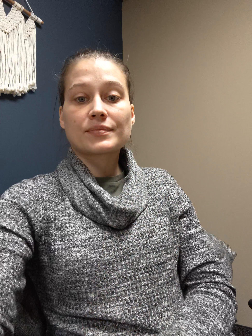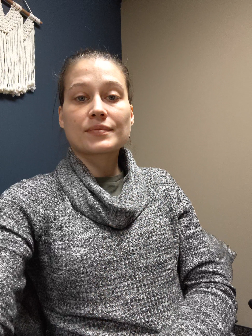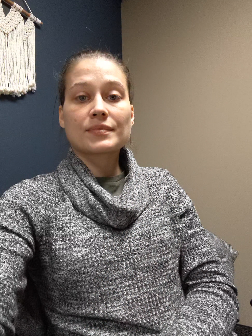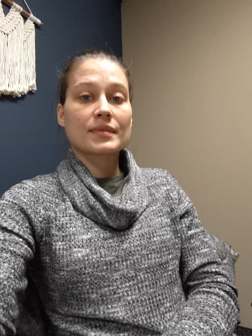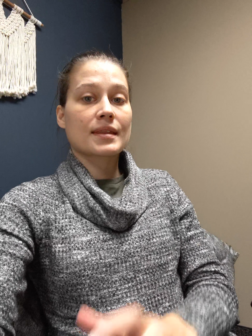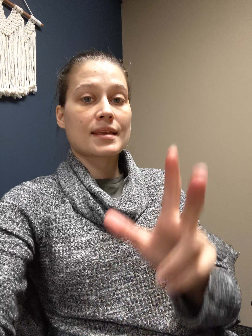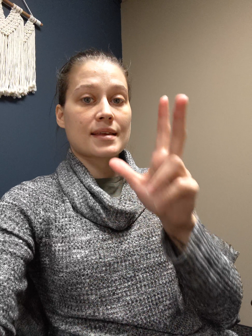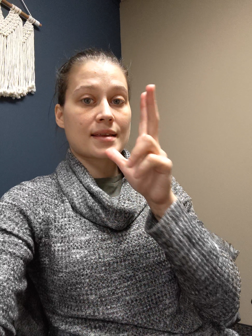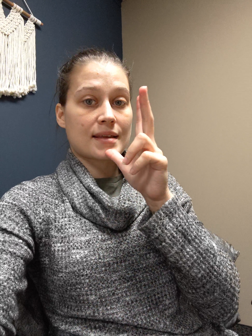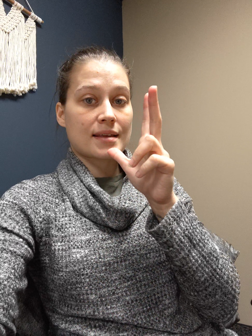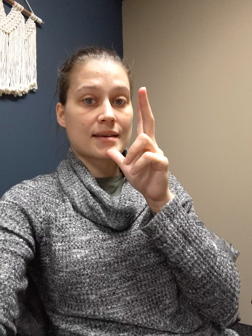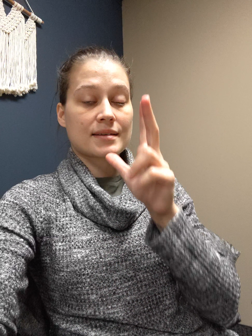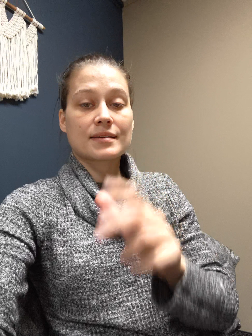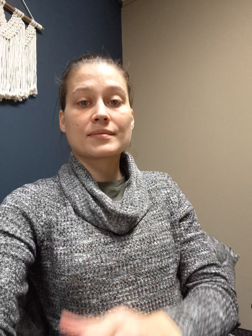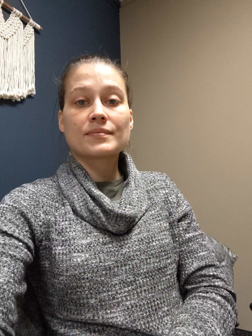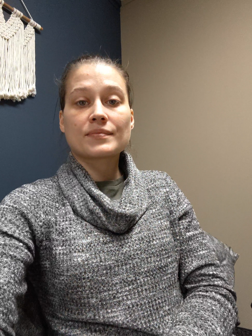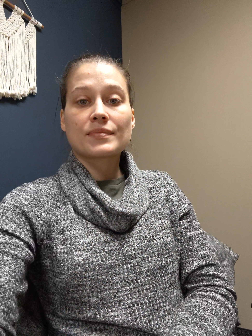hen